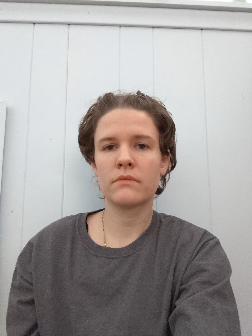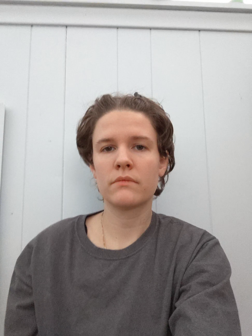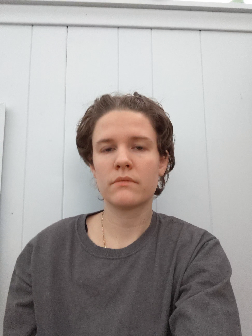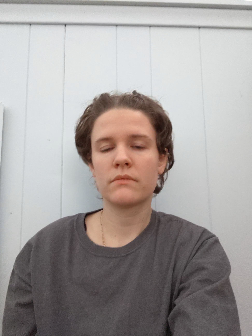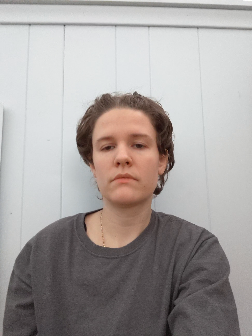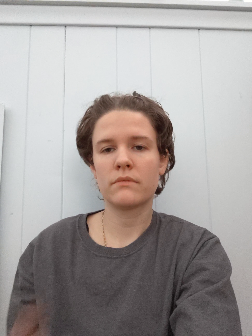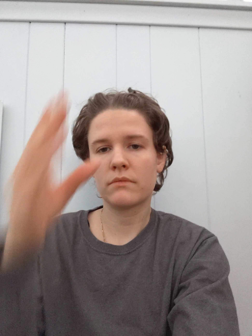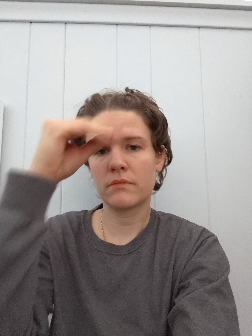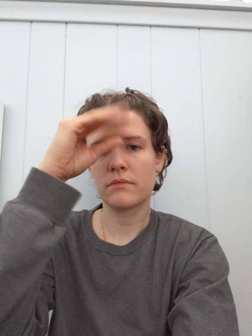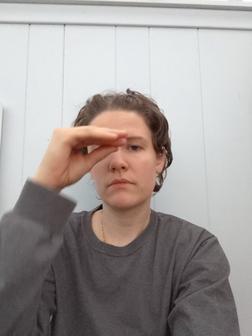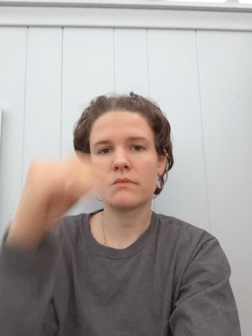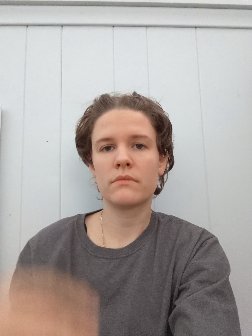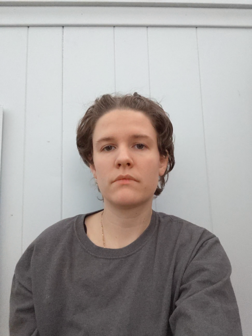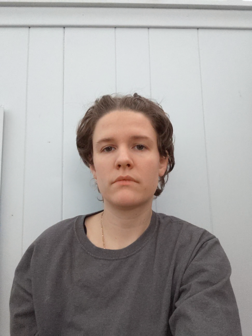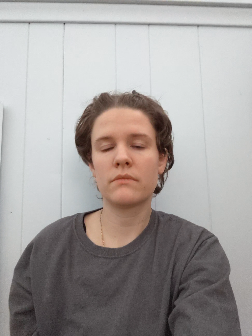boy